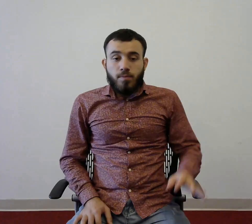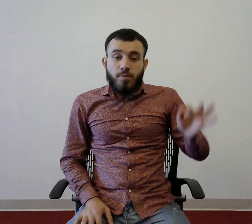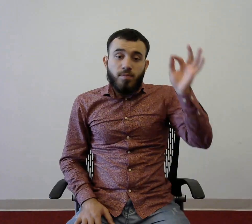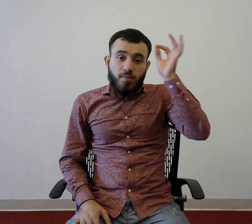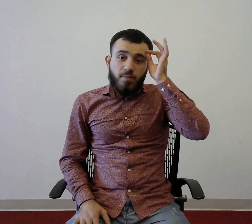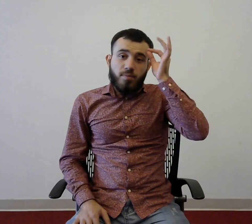xatırladım